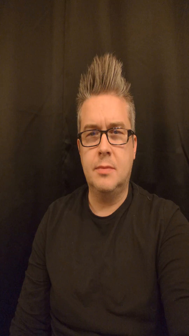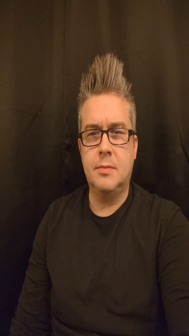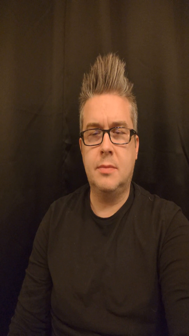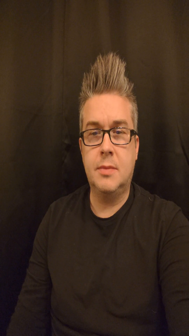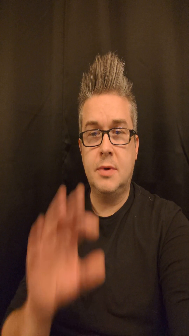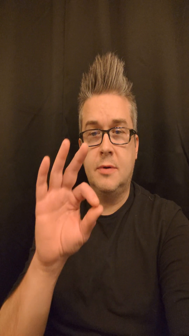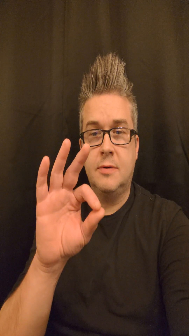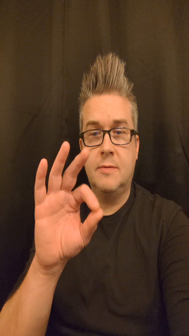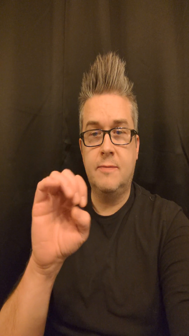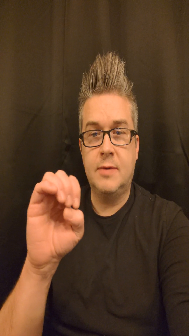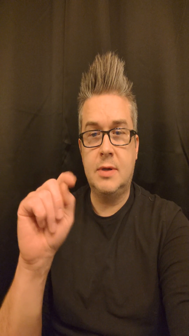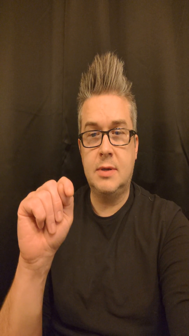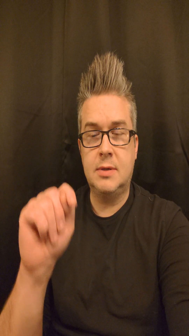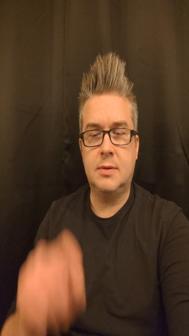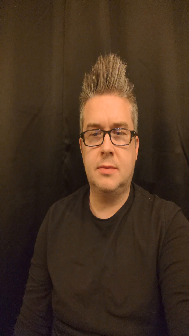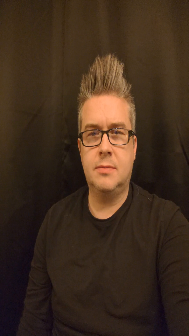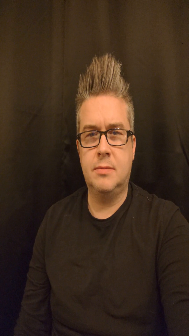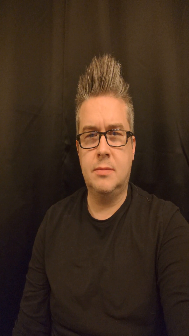feet